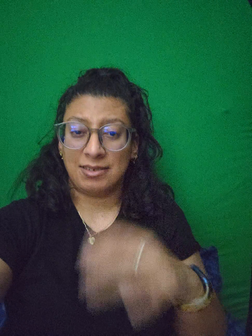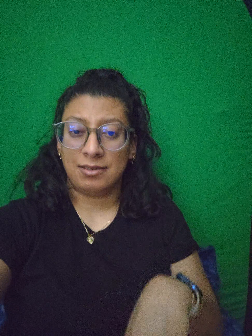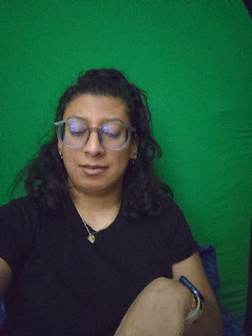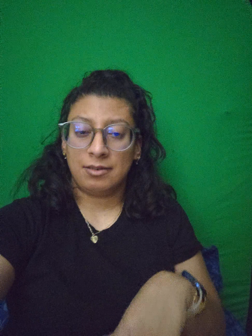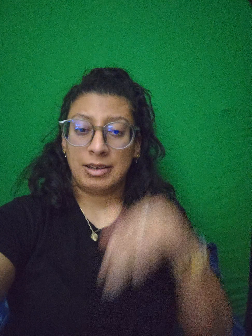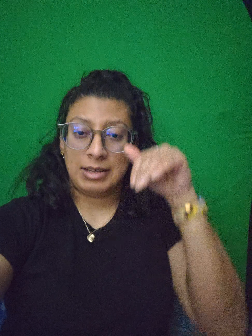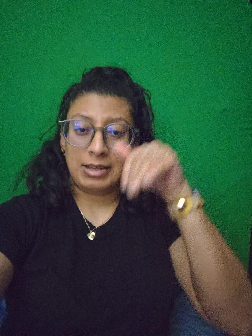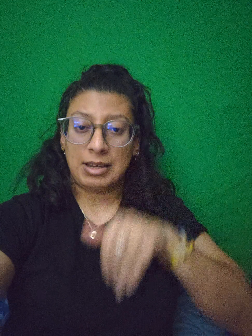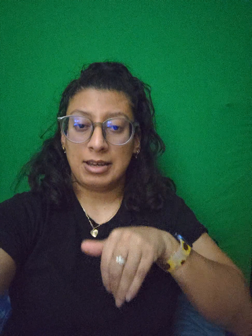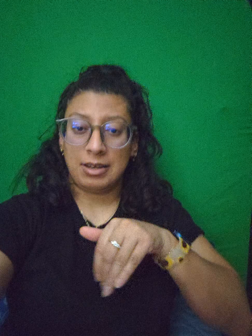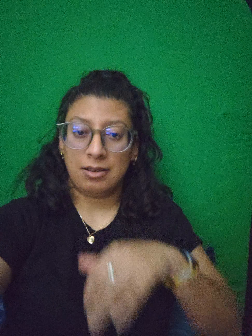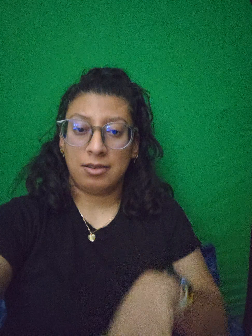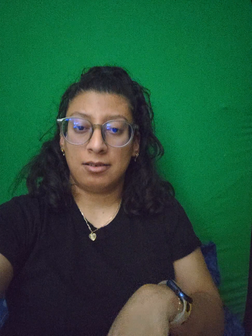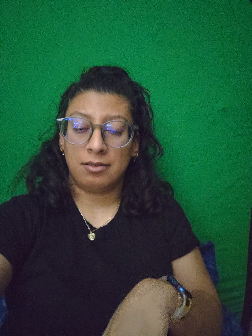night